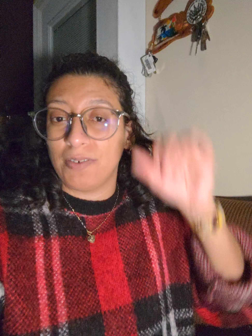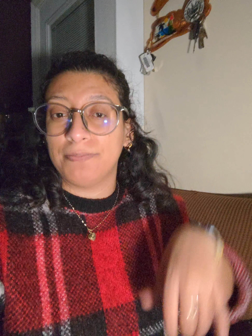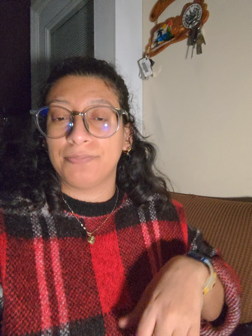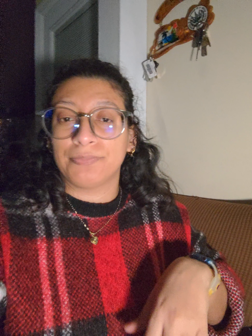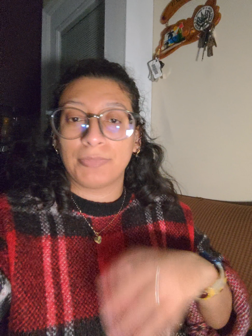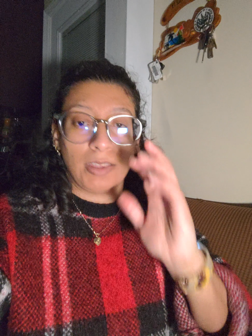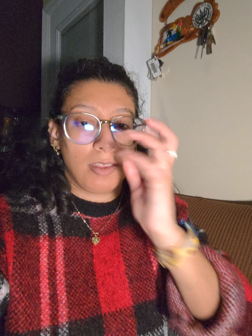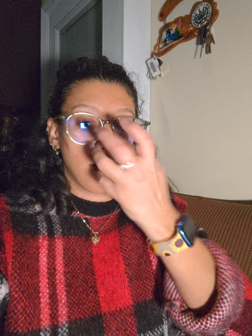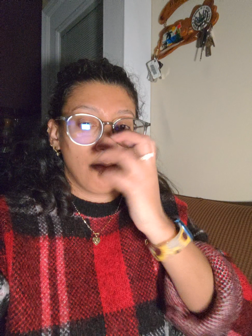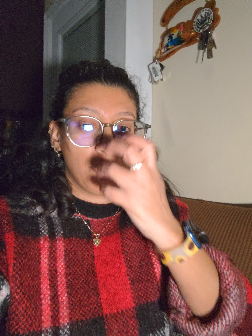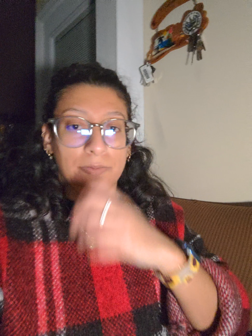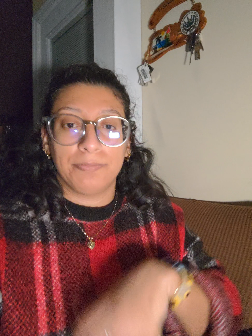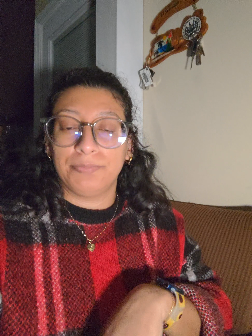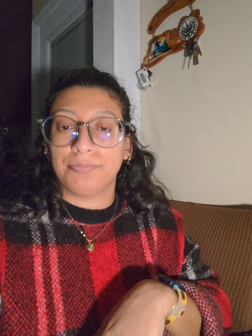clown